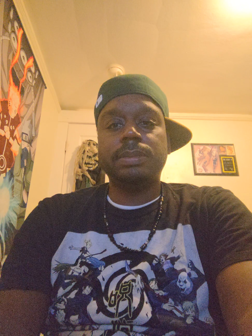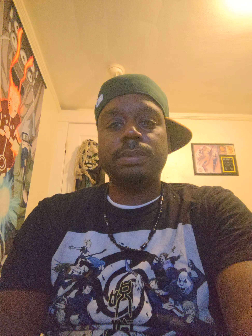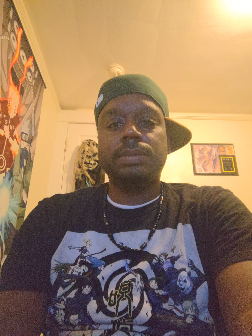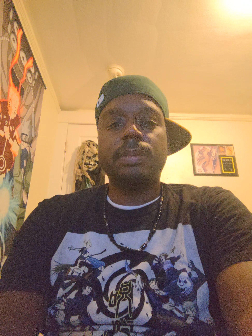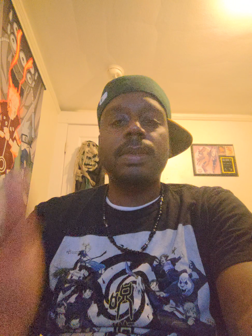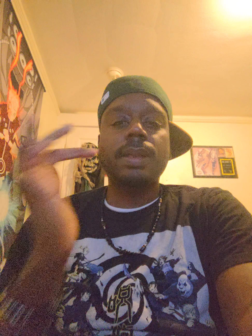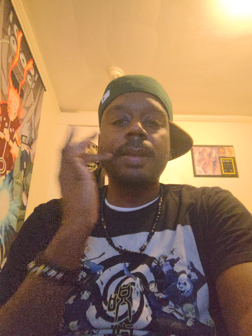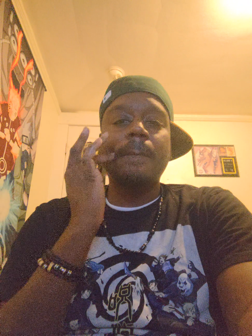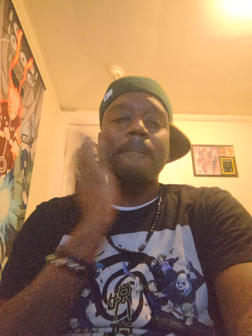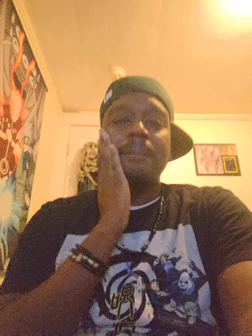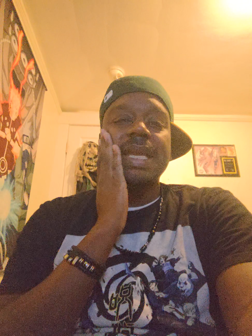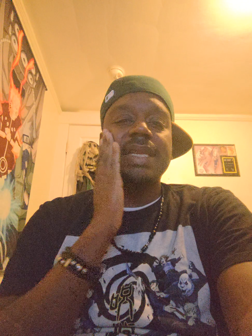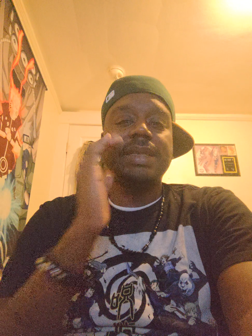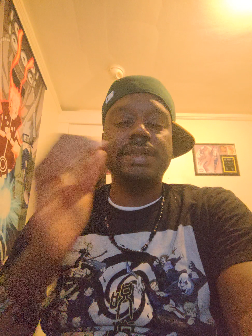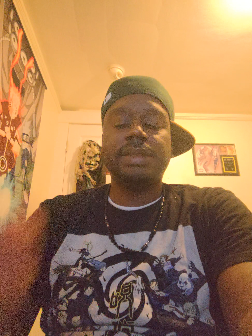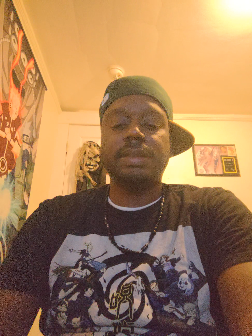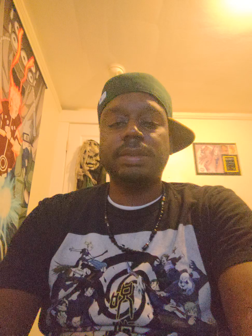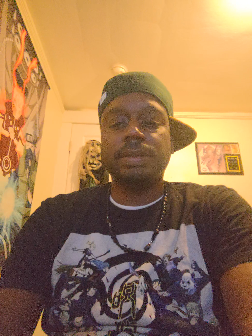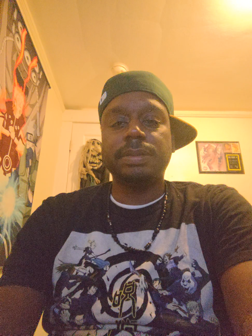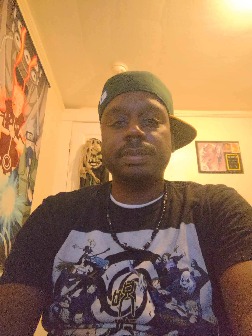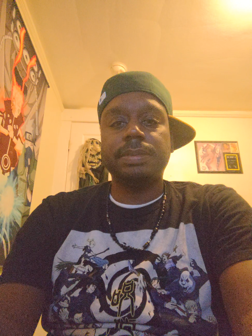bee